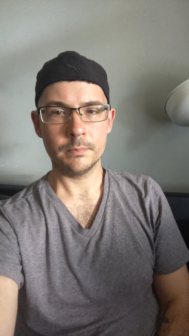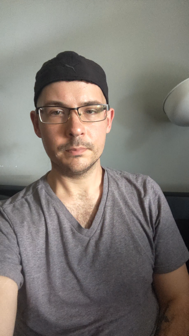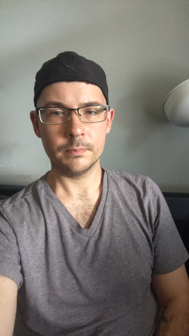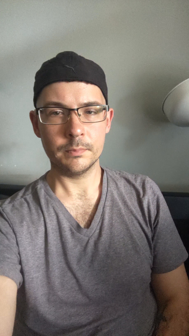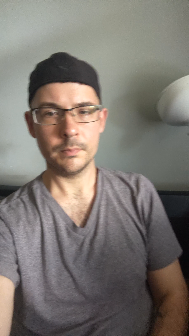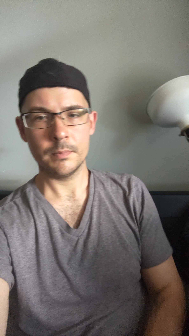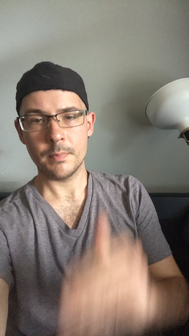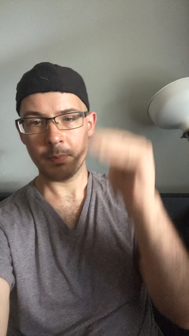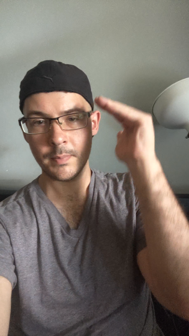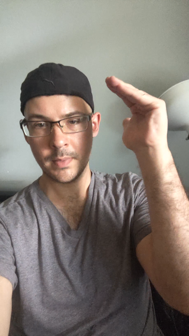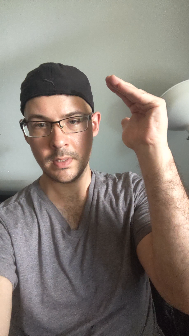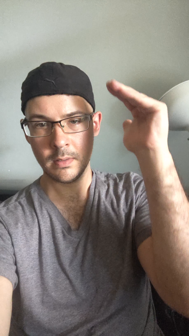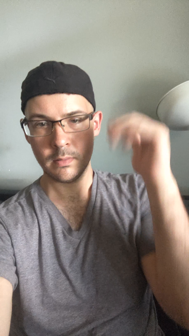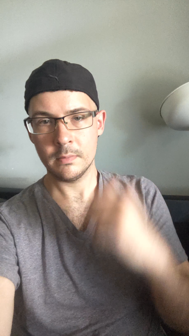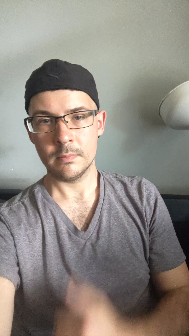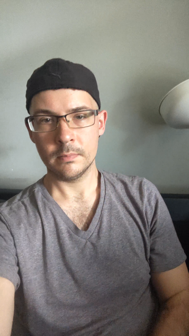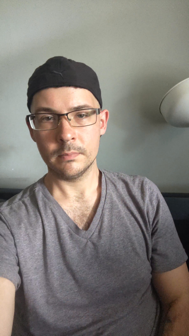big